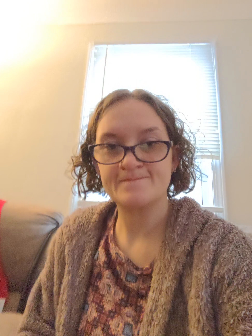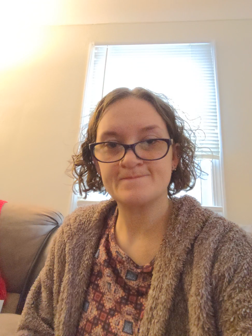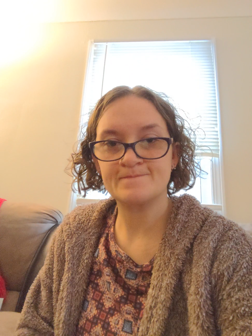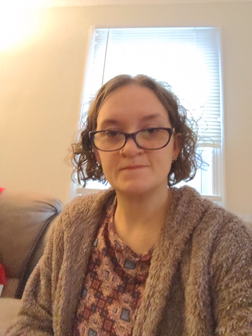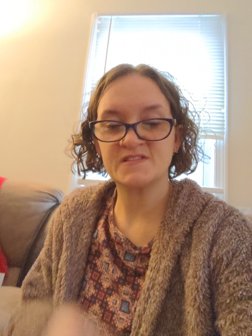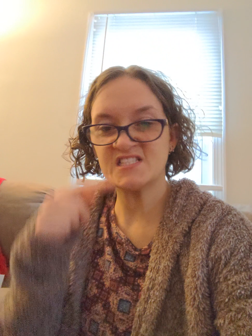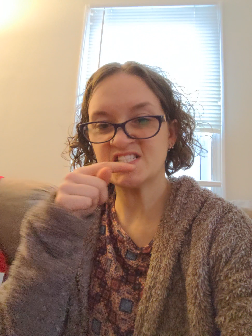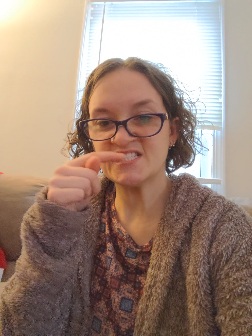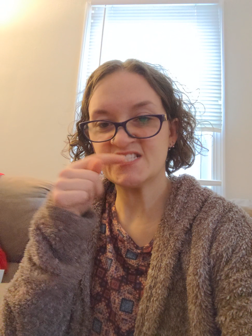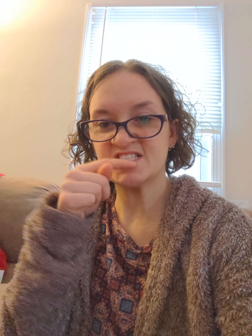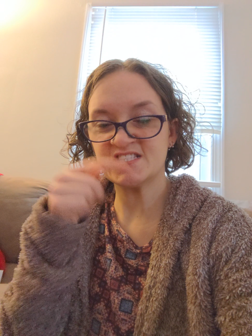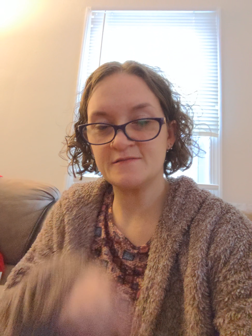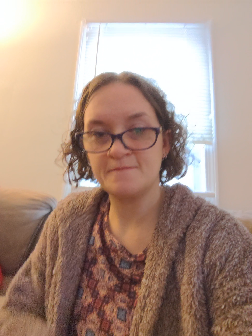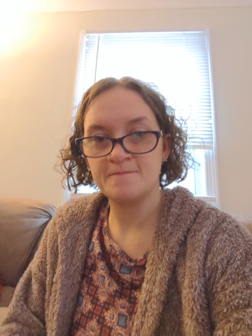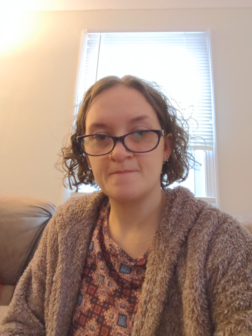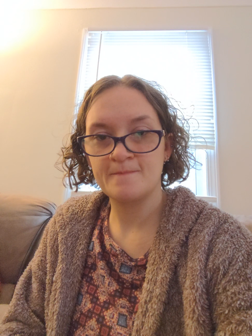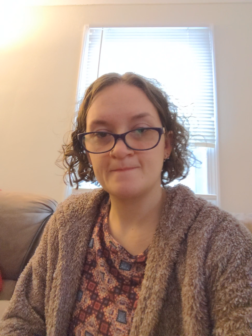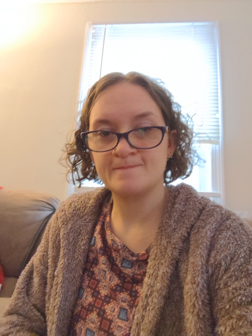toothbrush